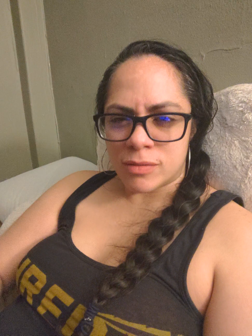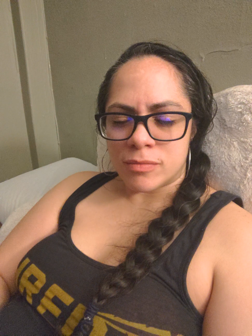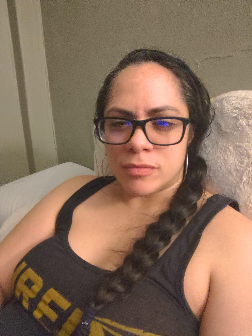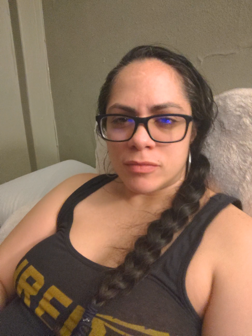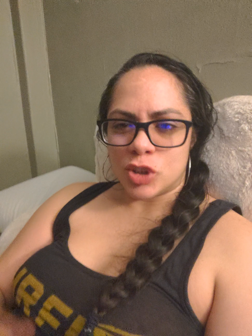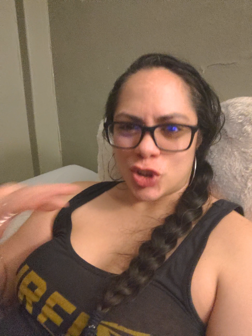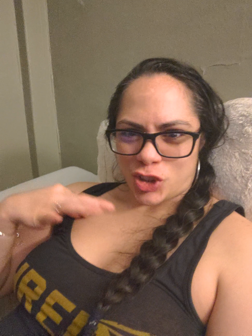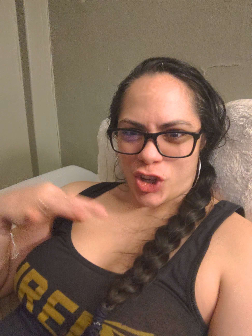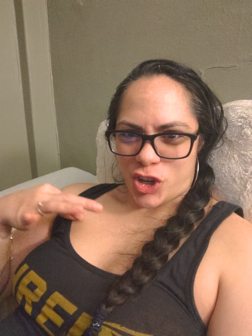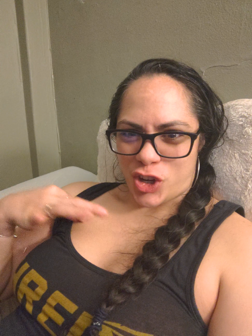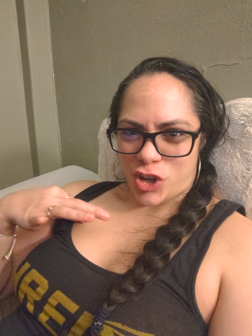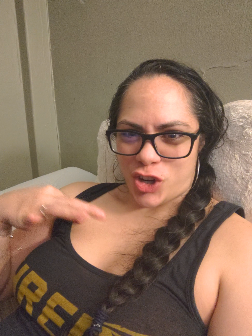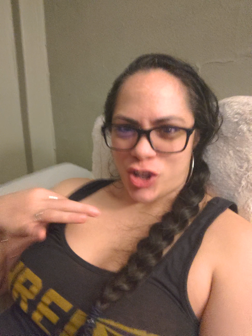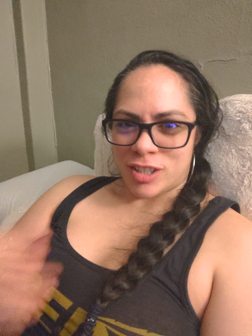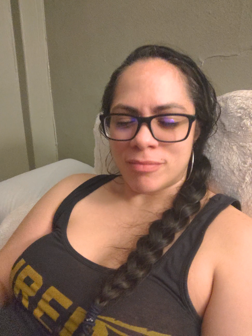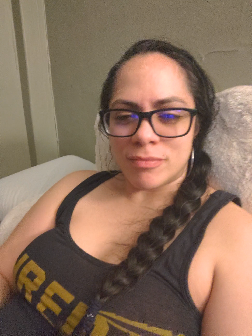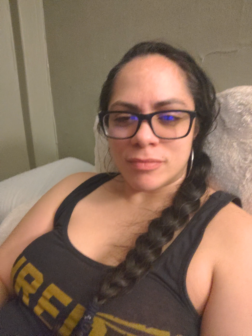shirt